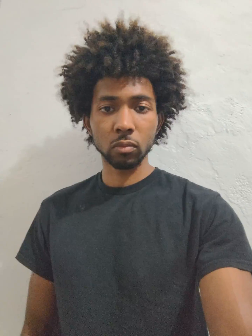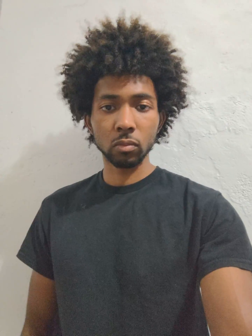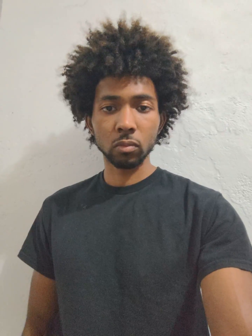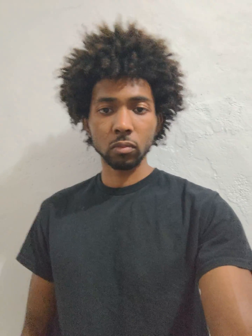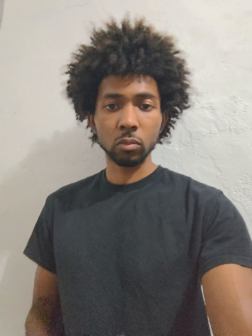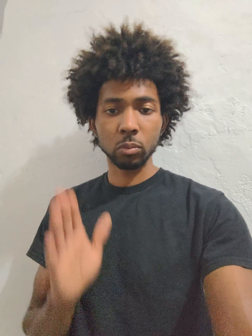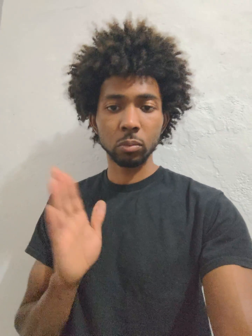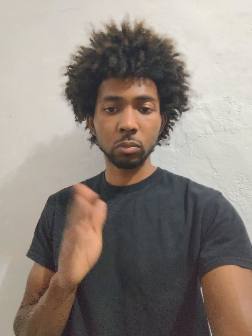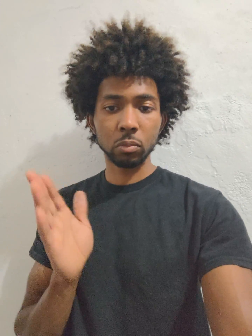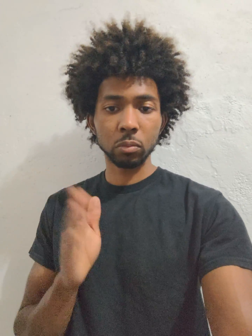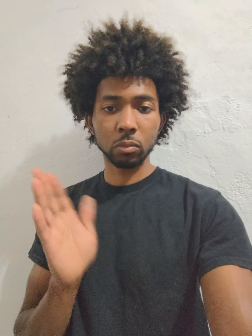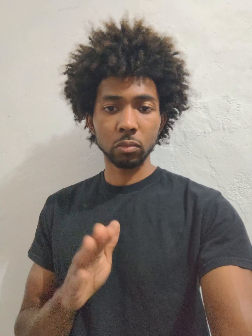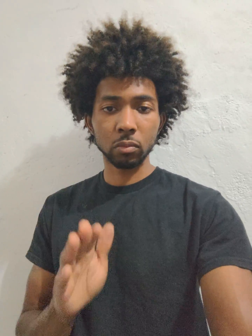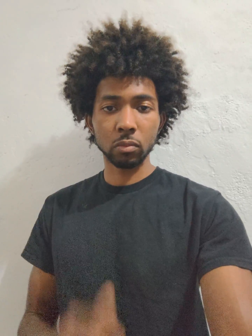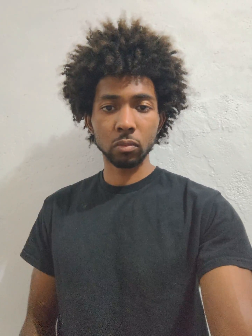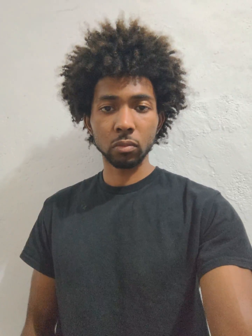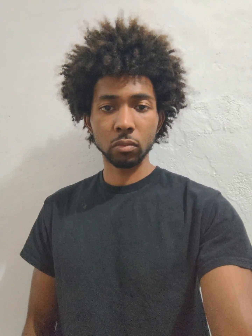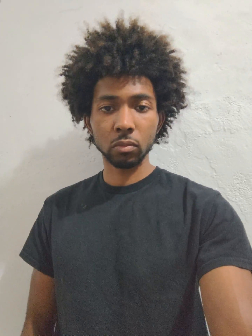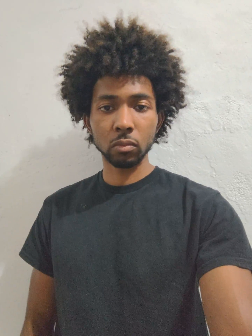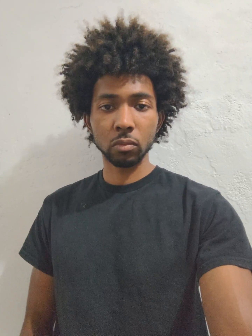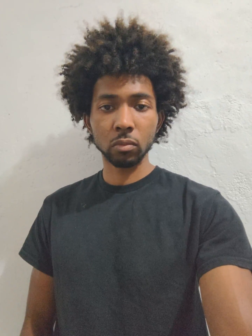clap